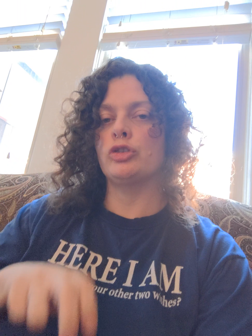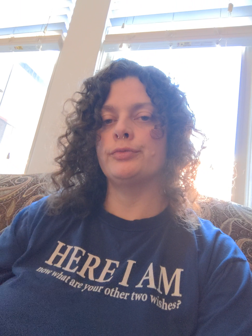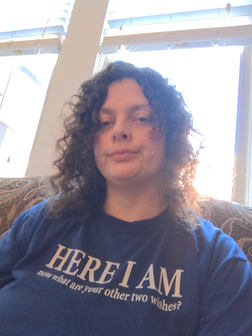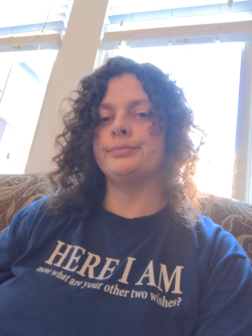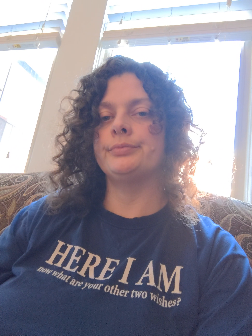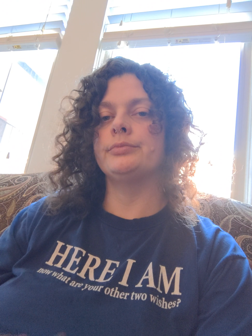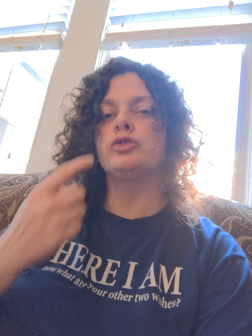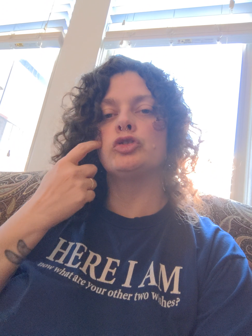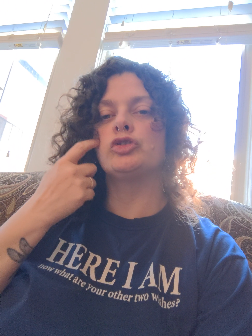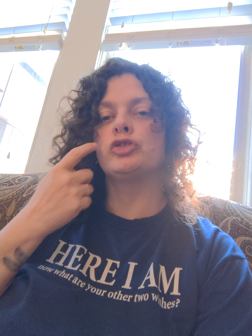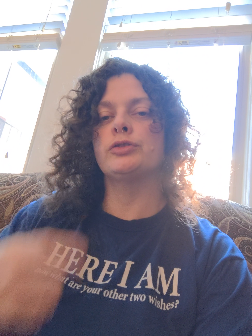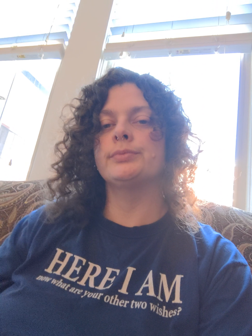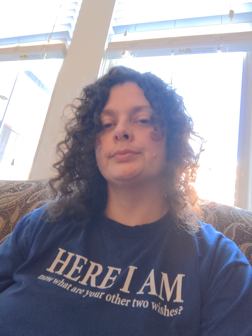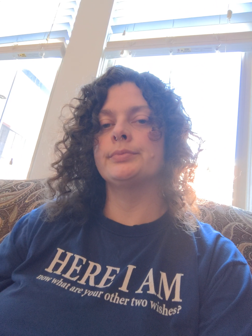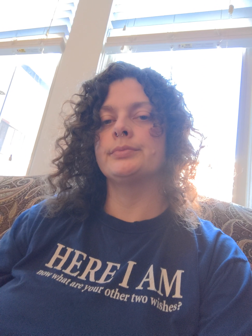cheek